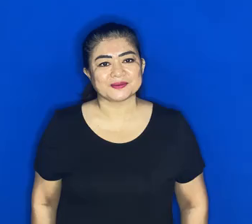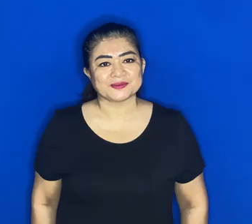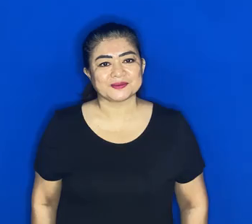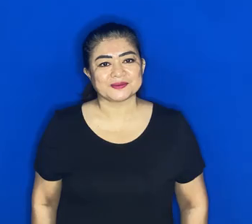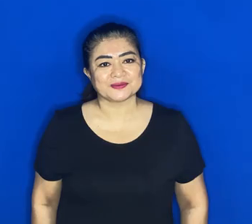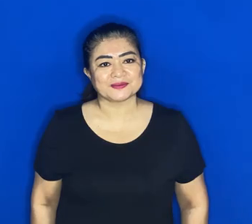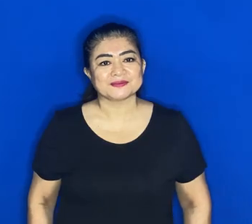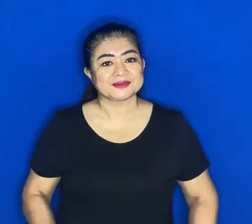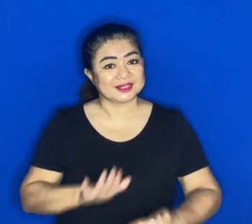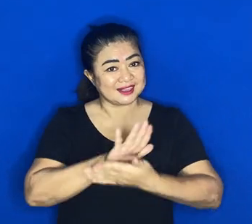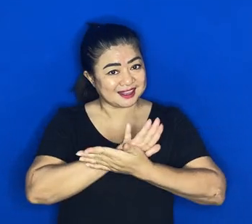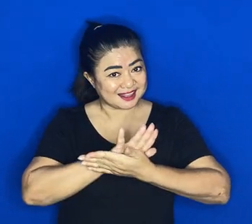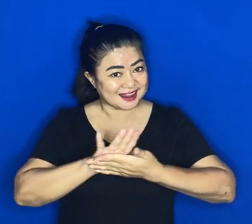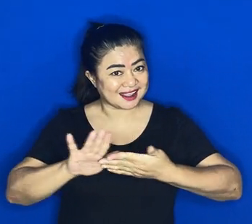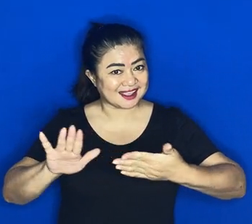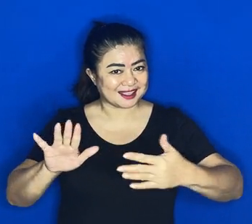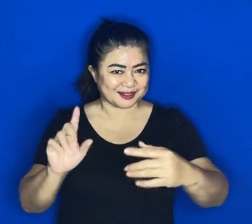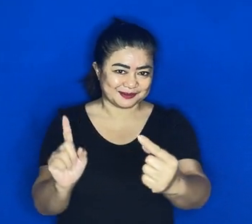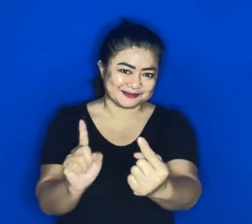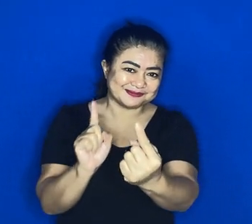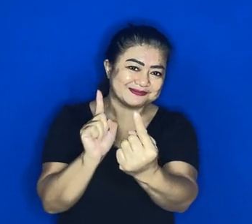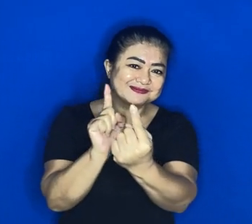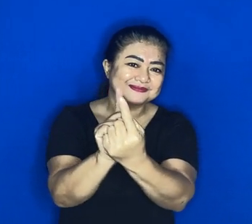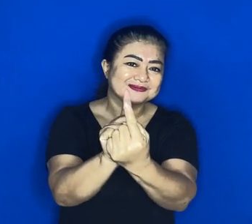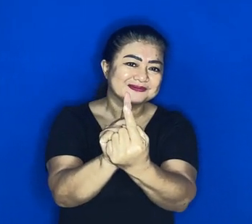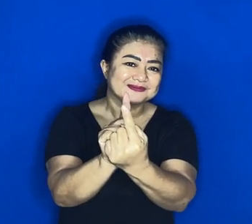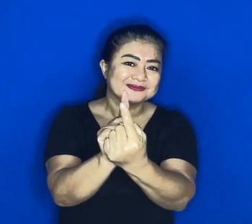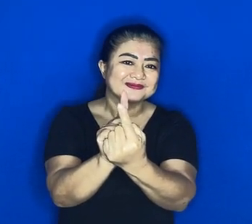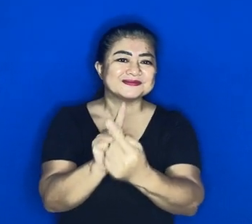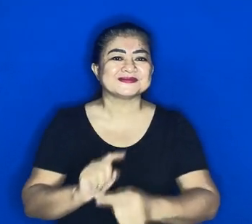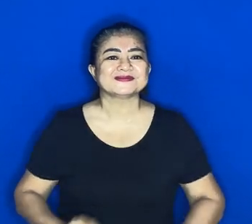nice to meet you